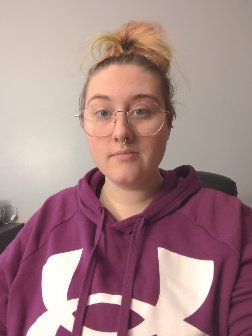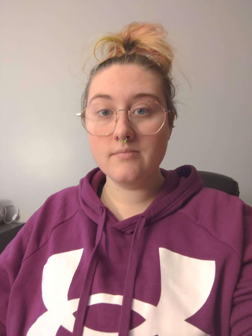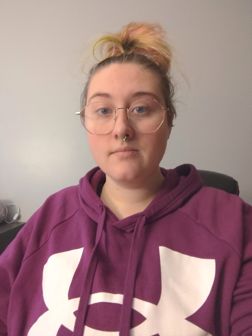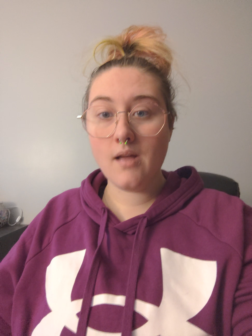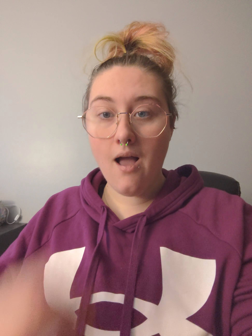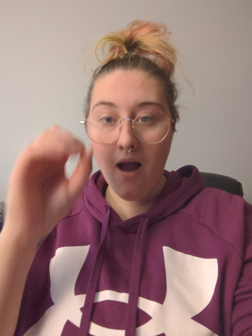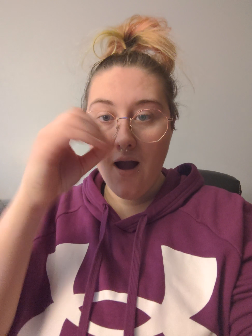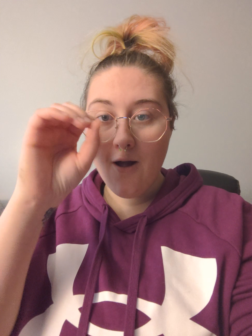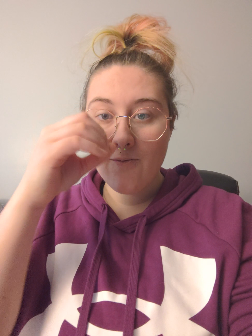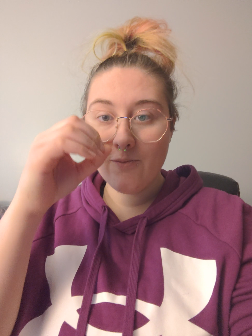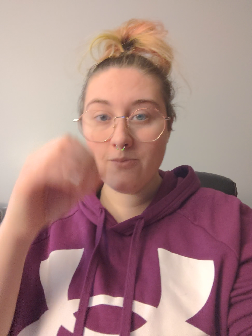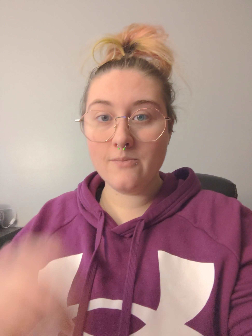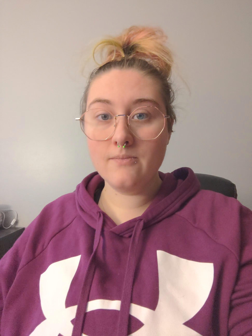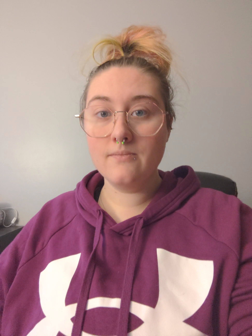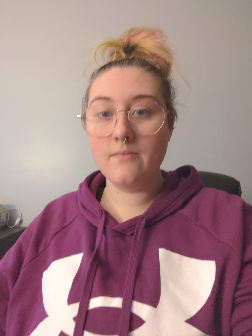owl